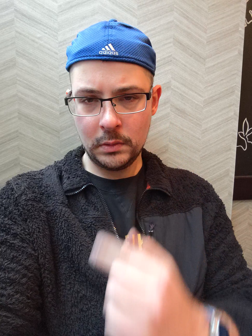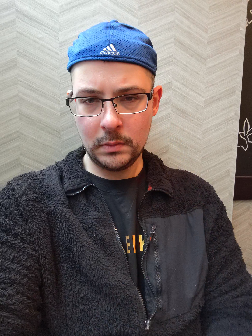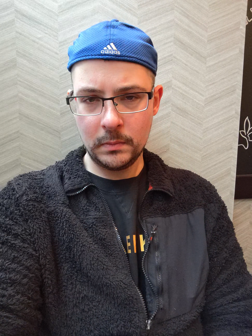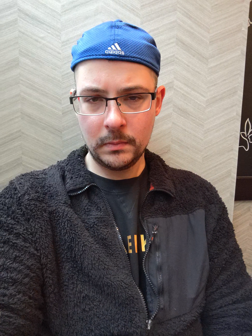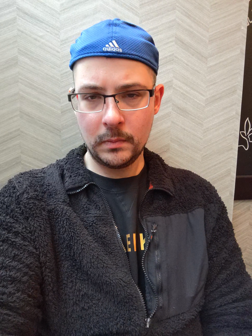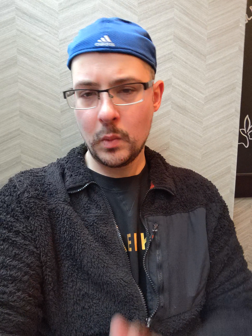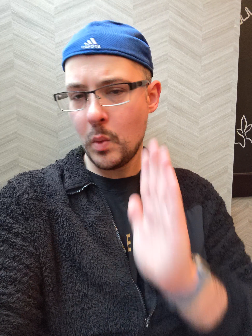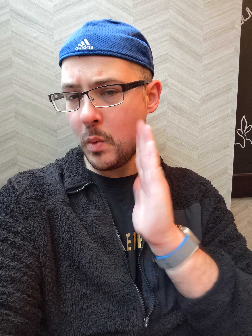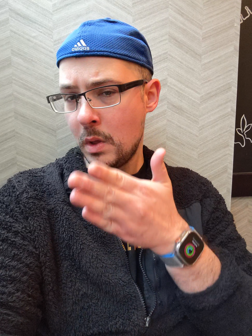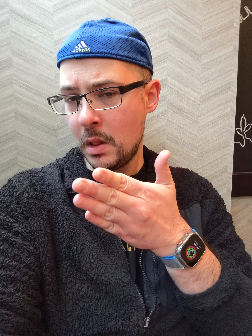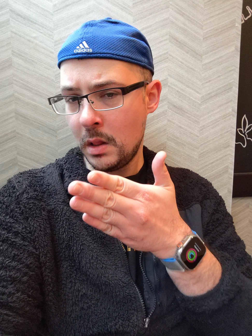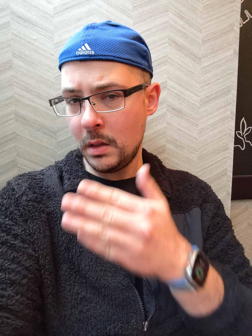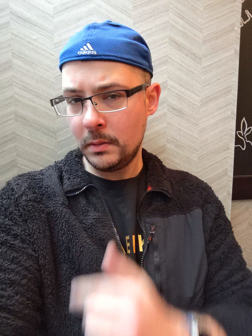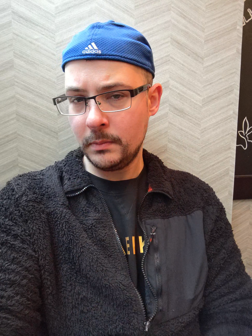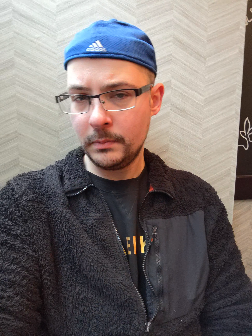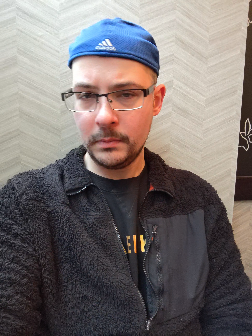will